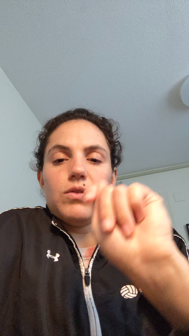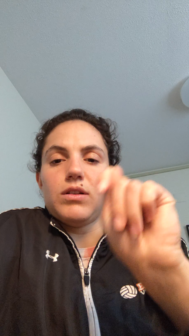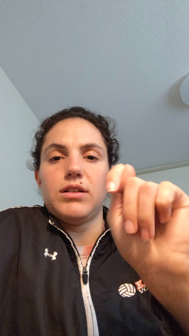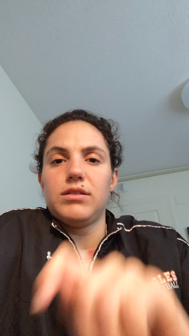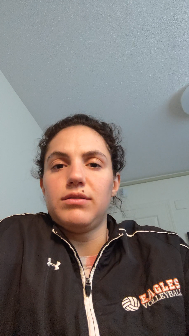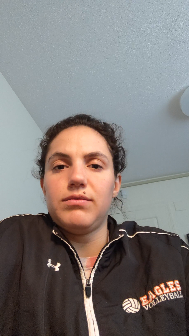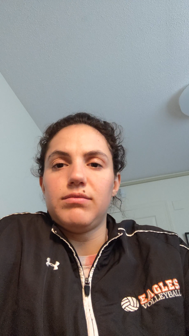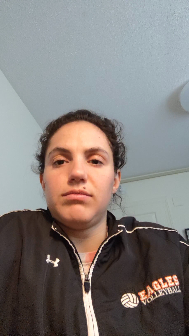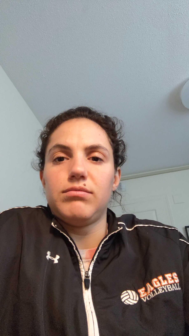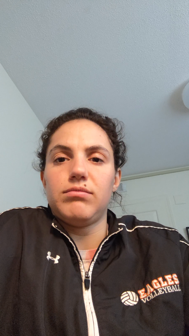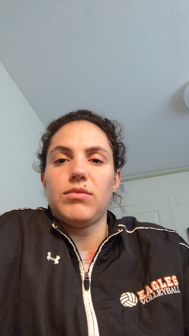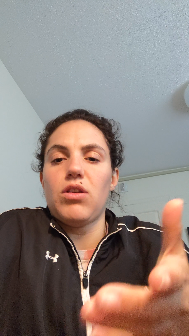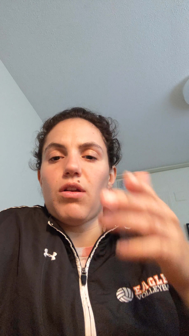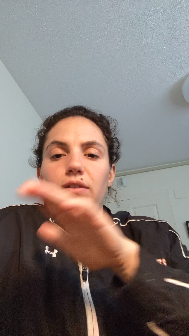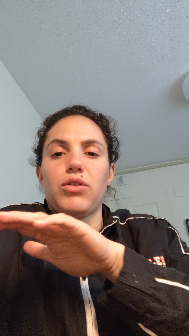cover